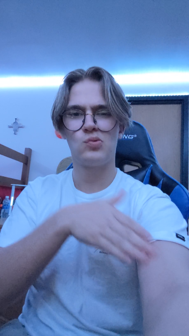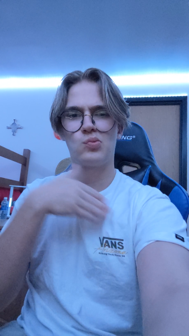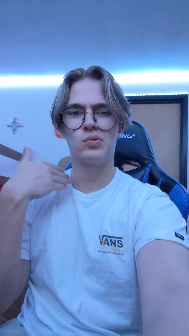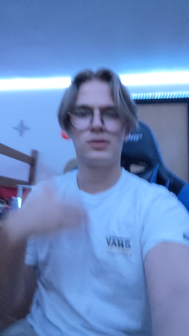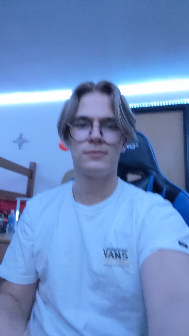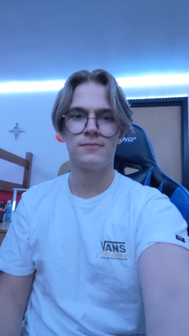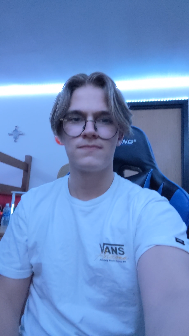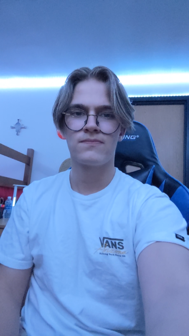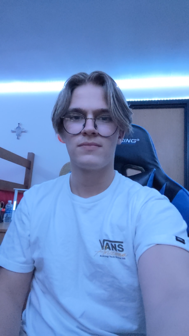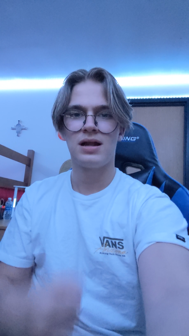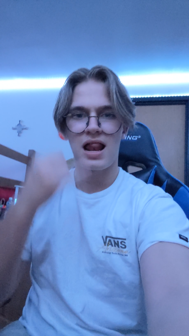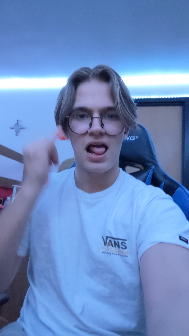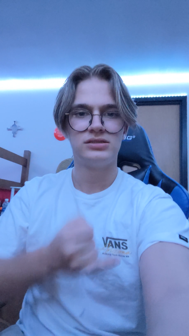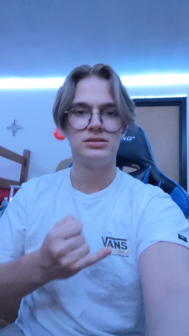last